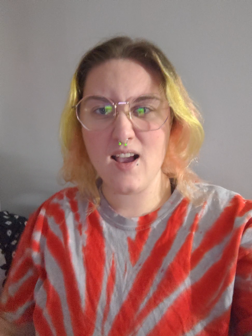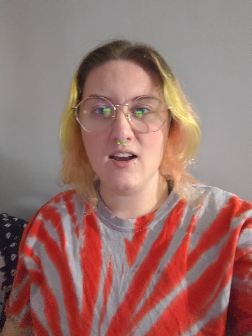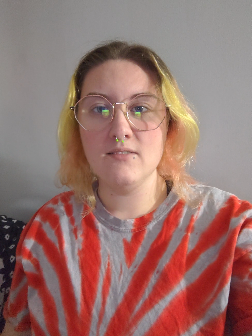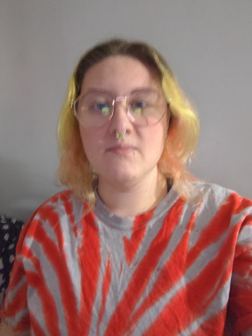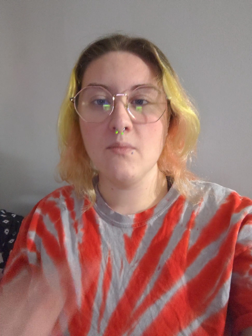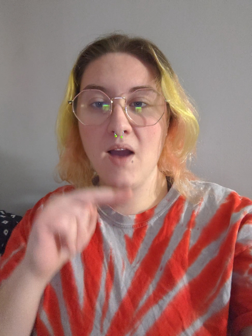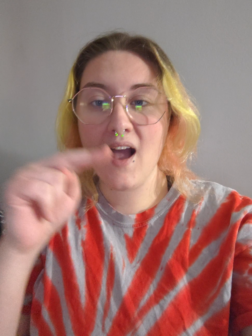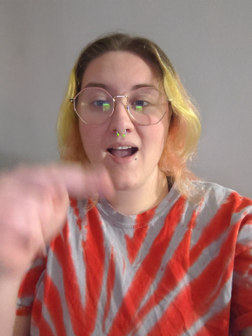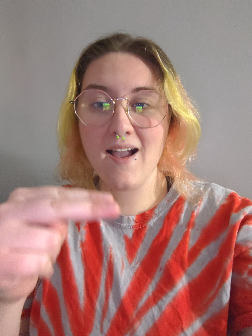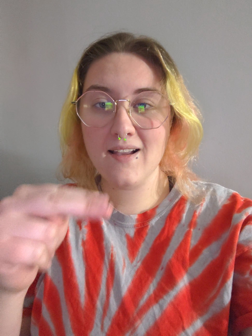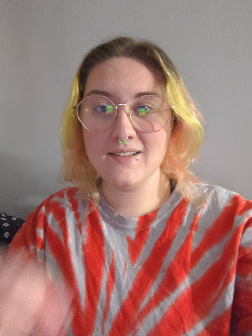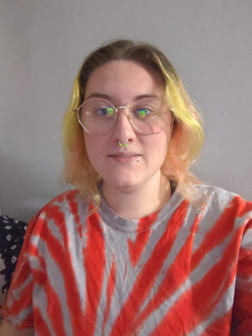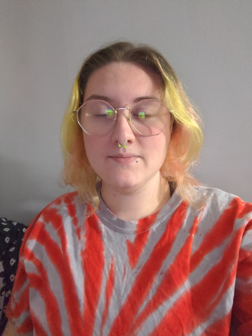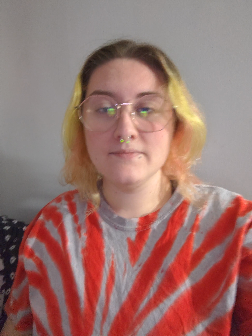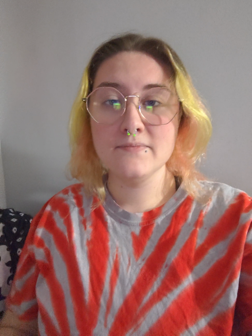ride